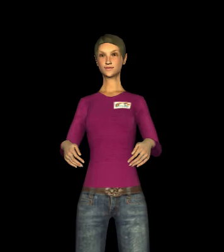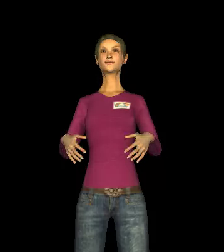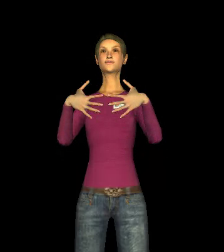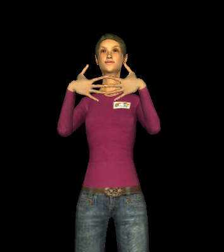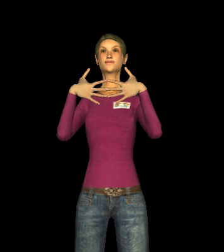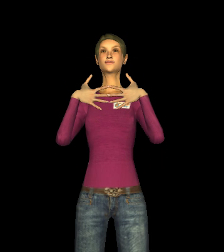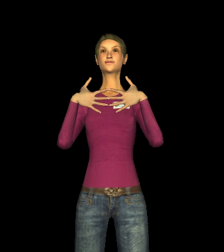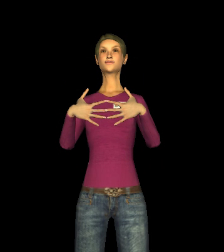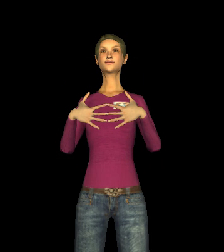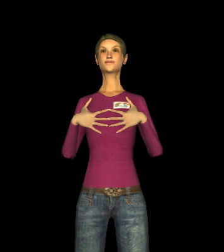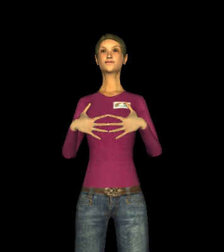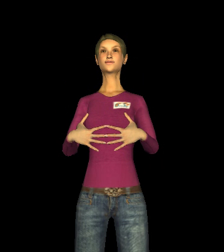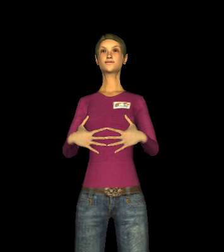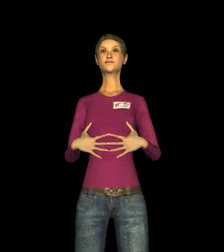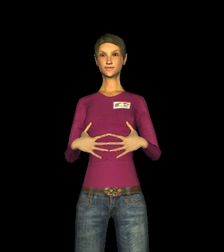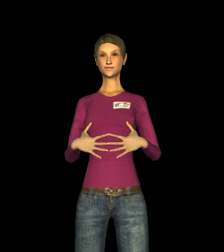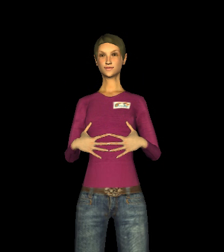جسم